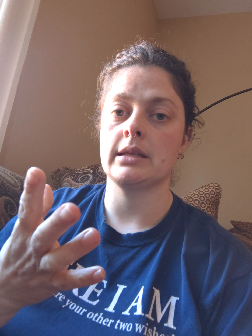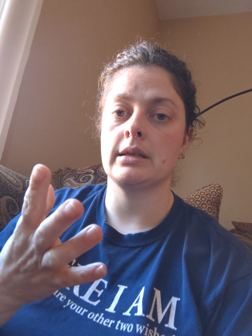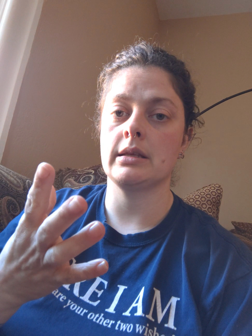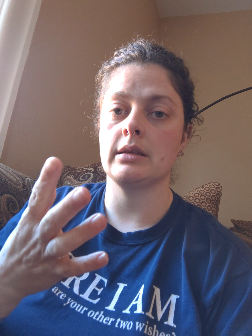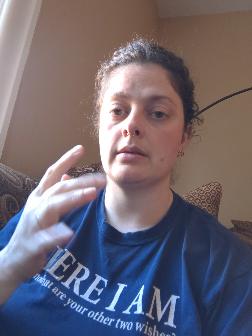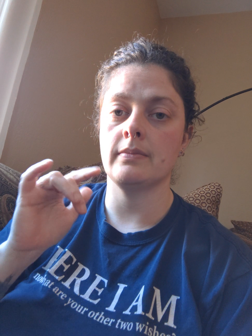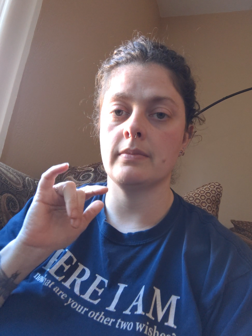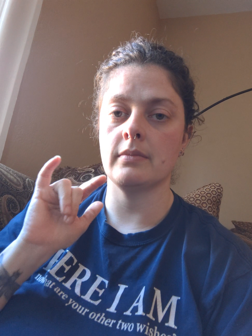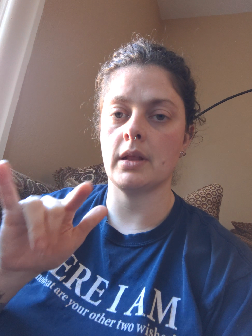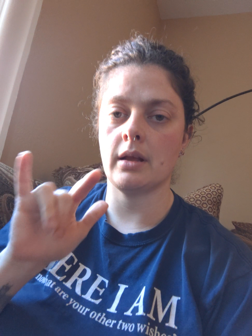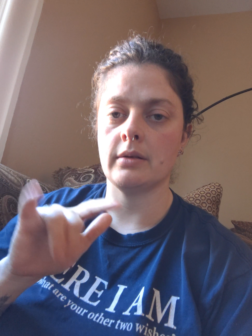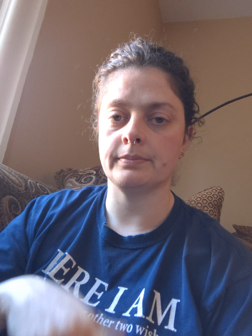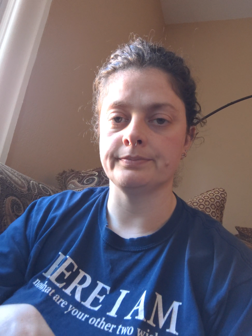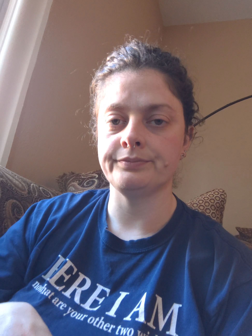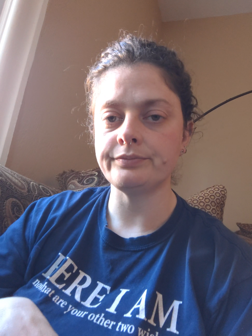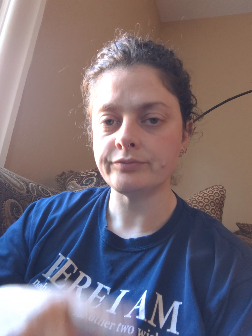airplane